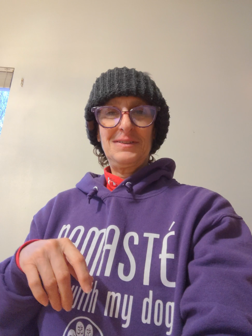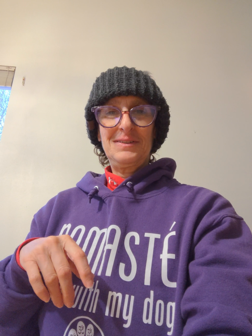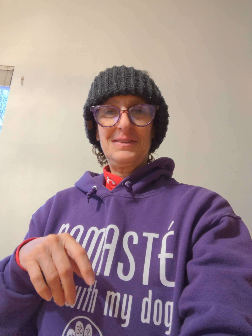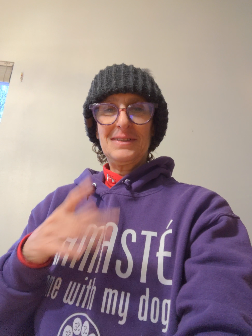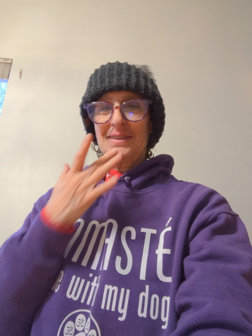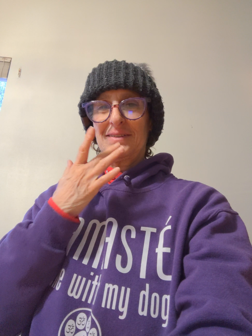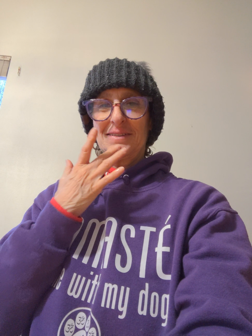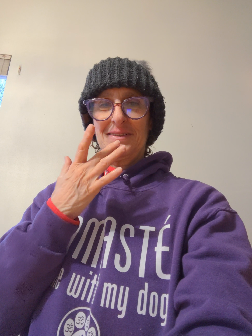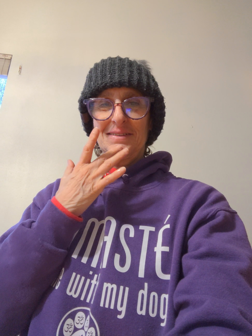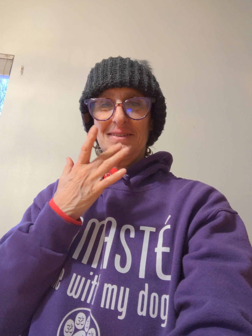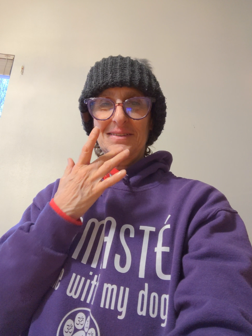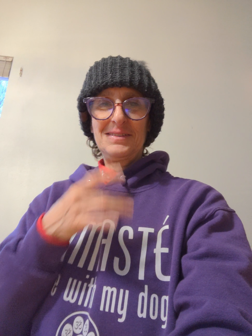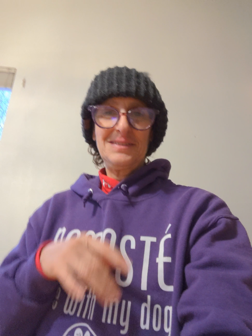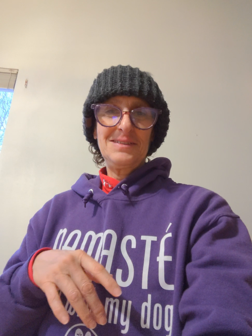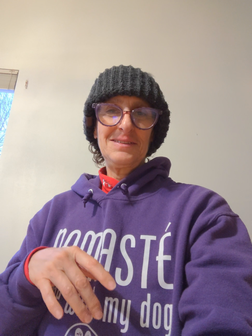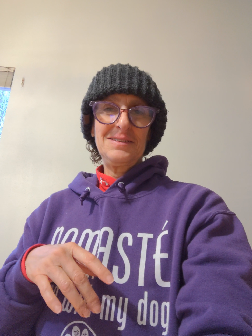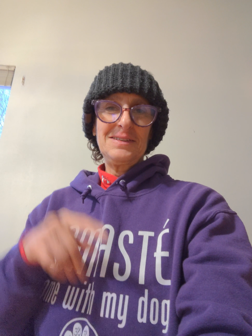taste